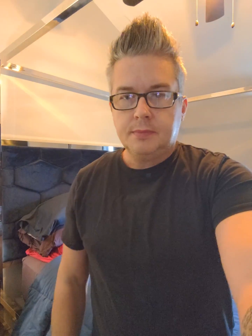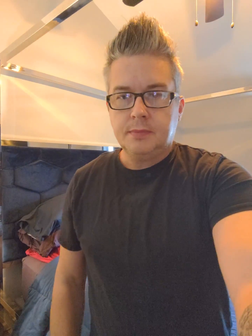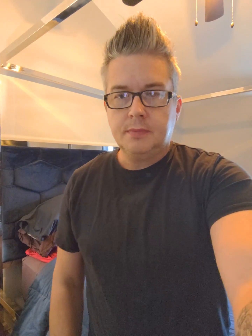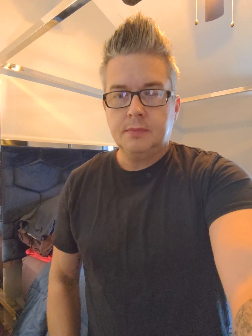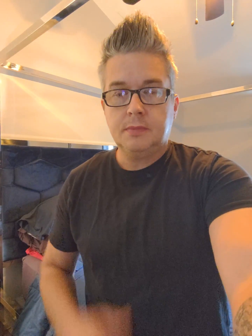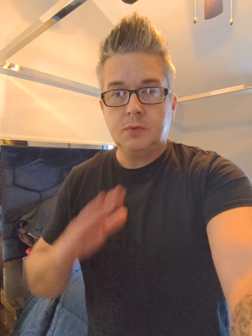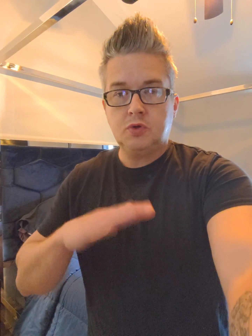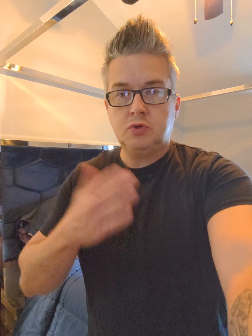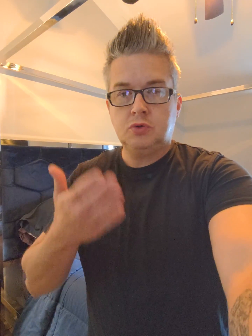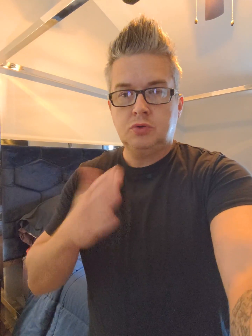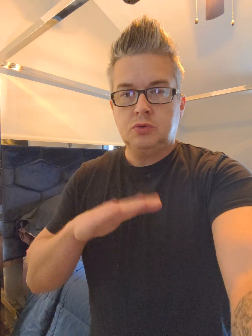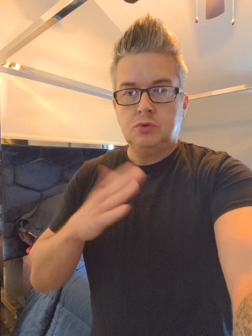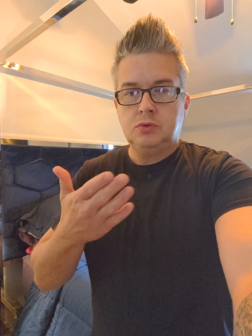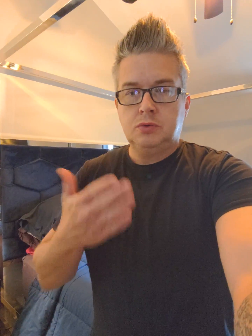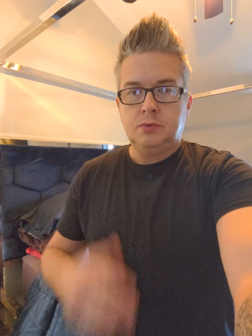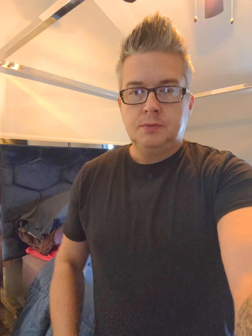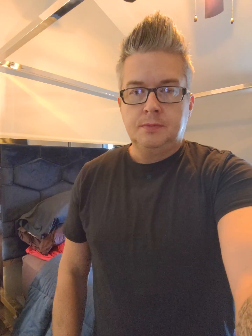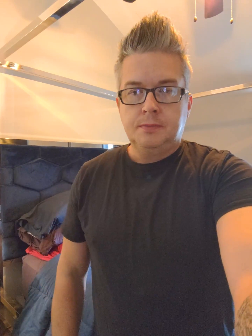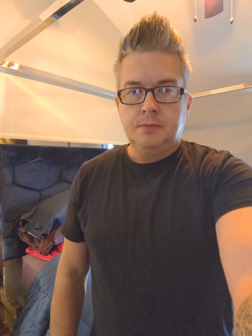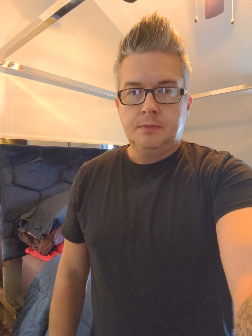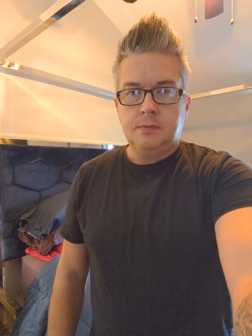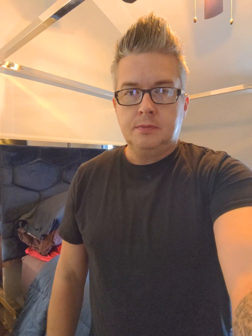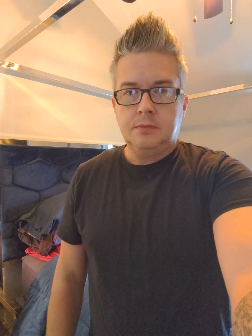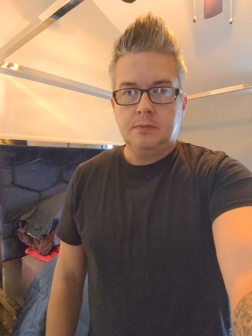kitchen